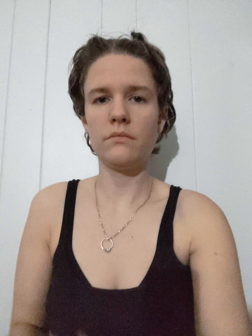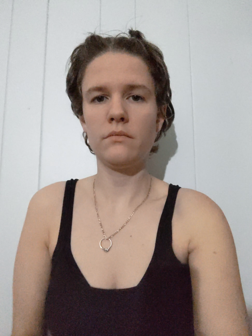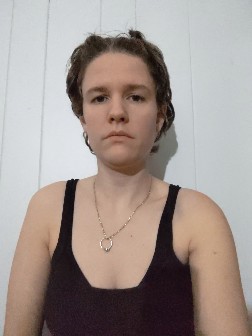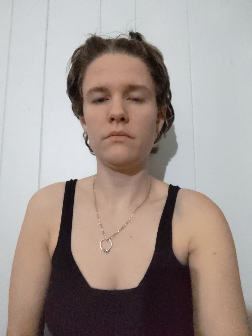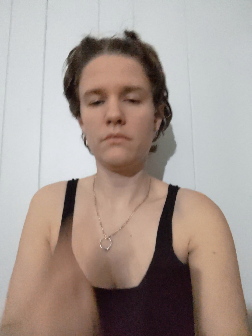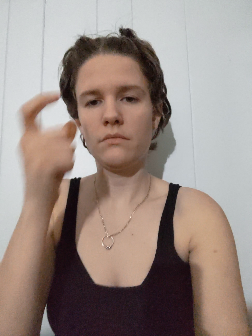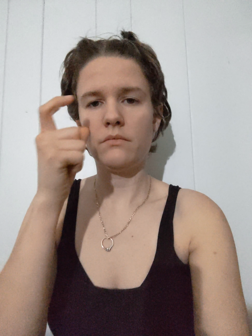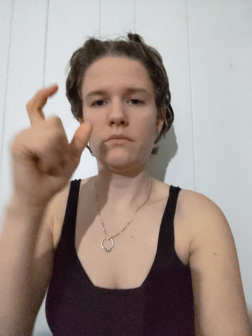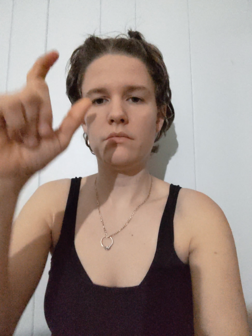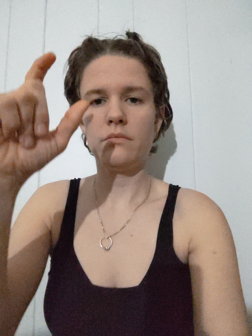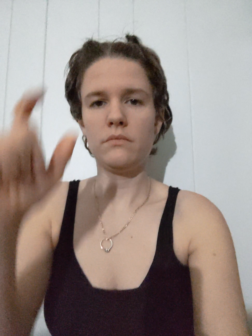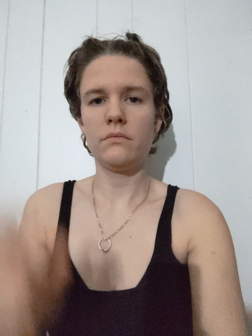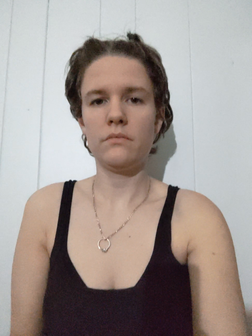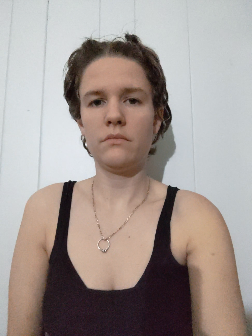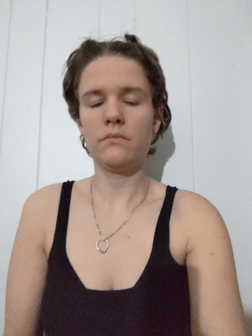moon